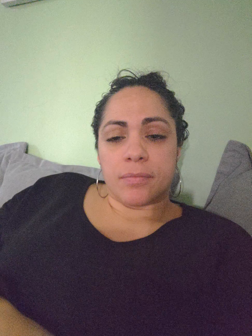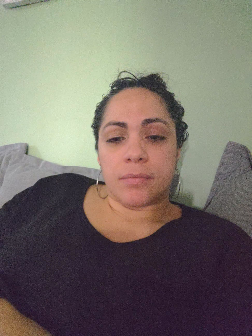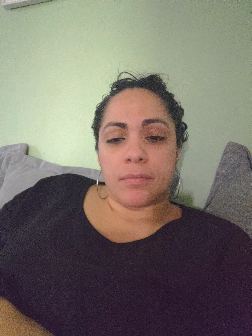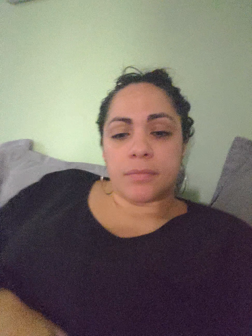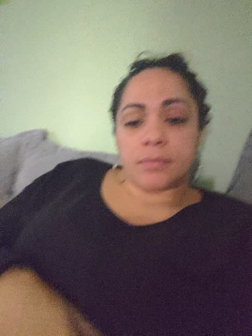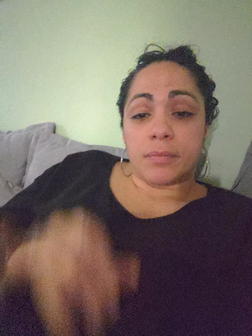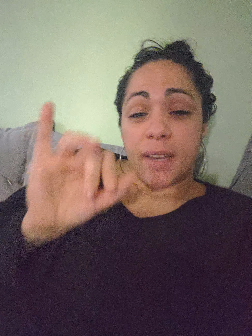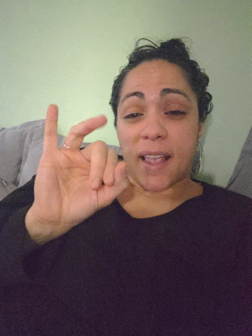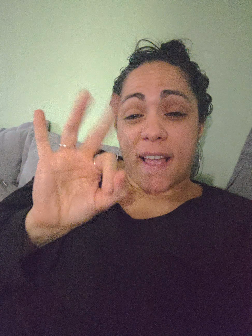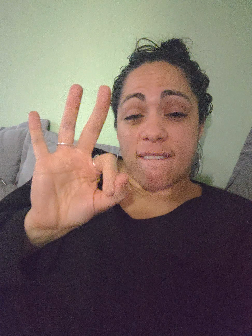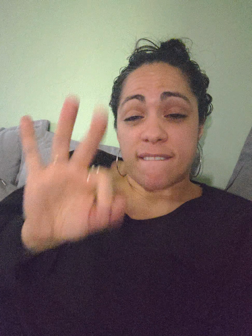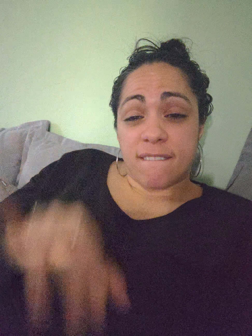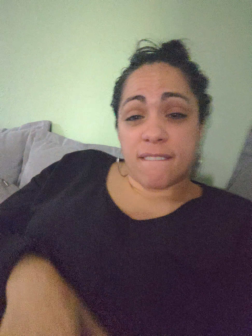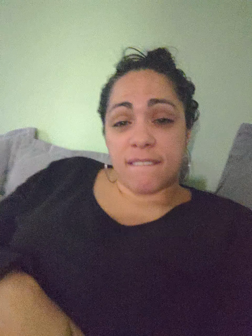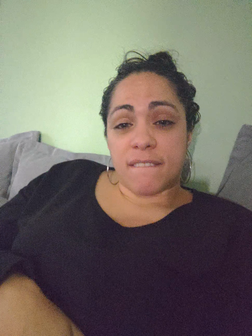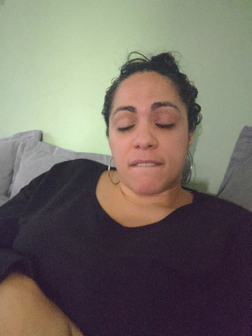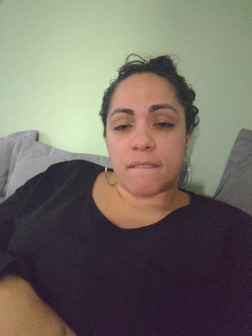if